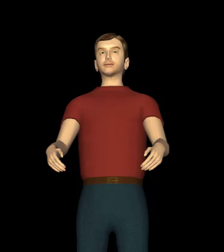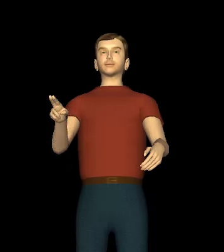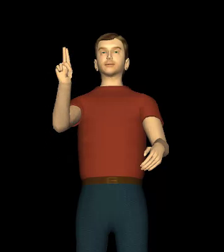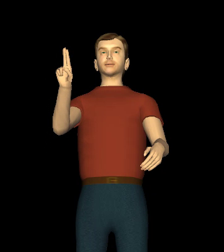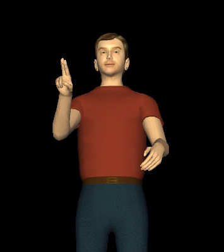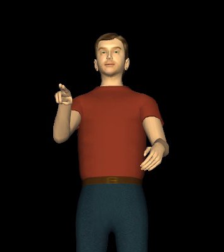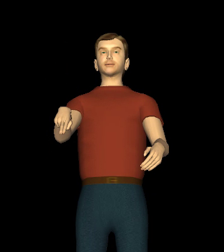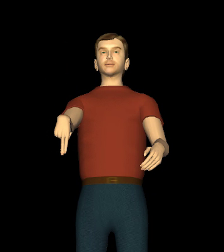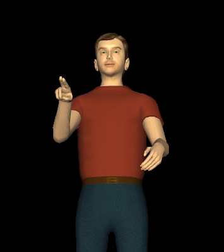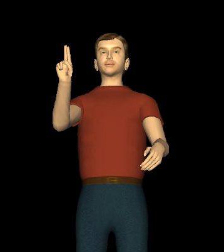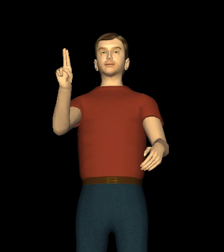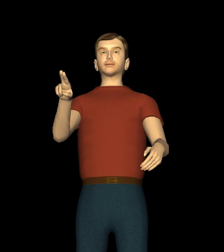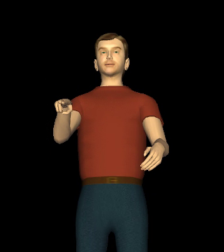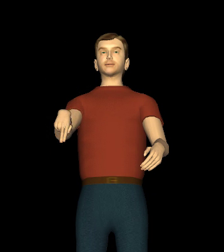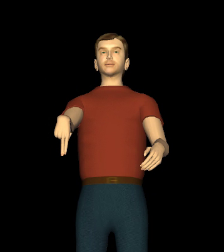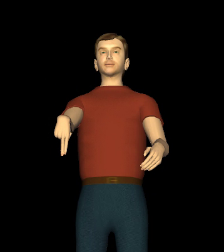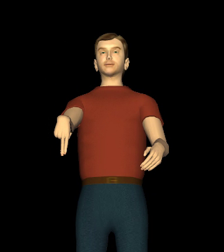يرسم